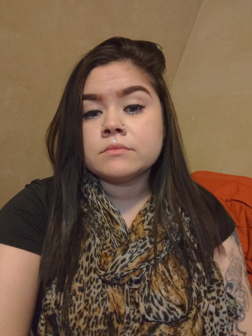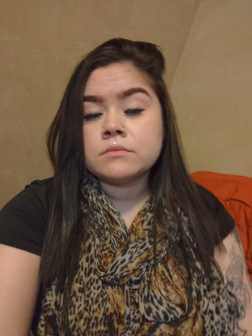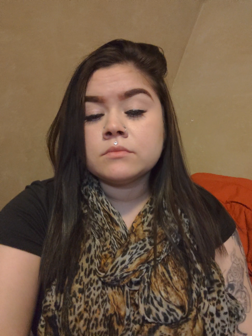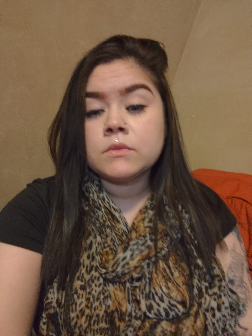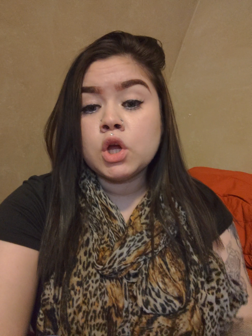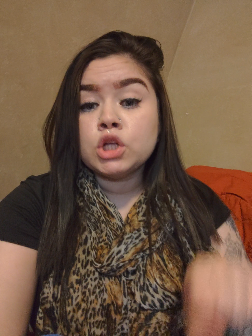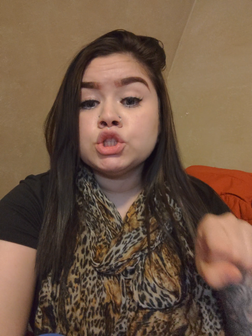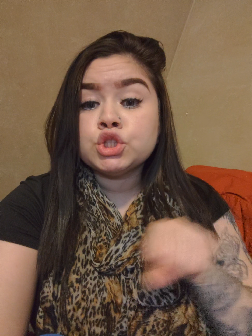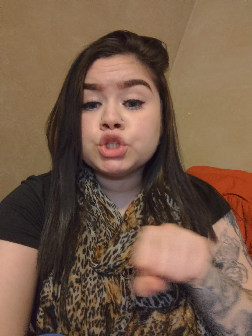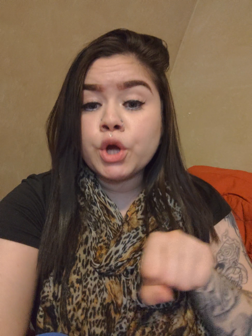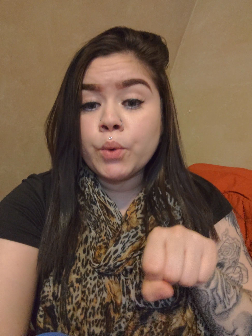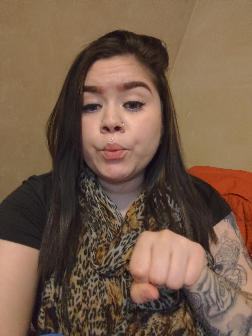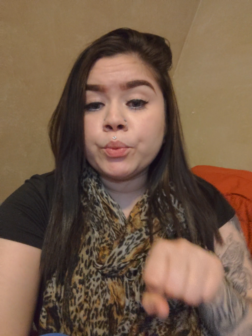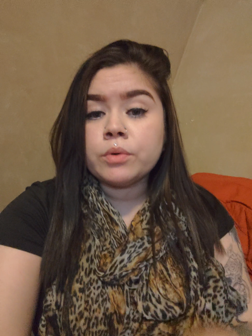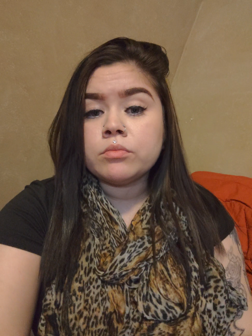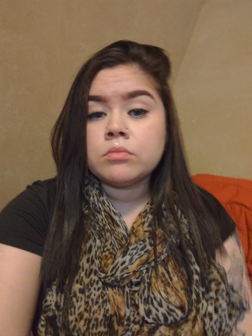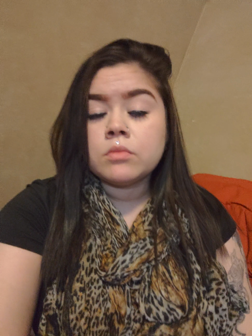shoe